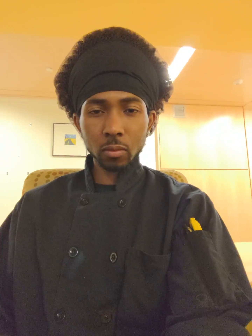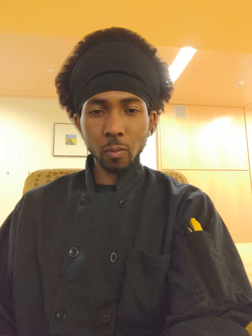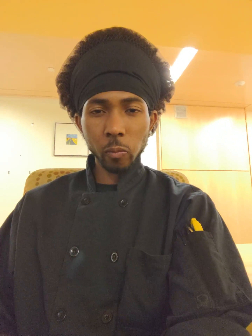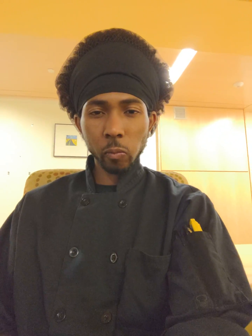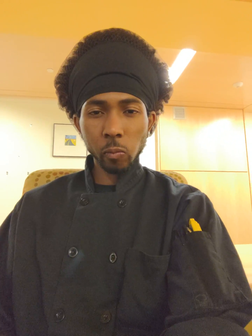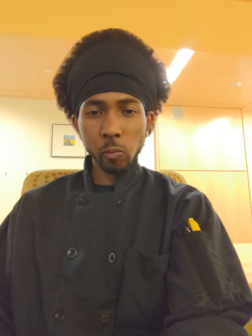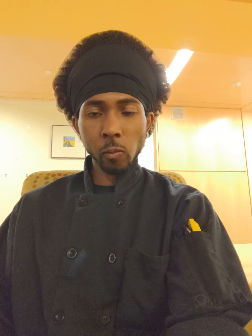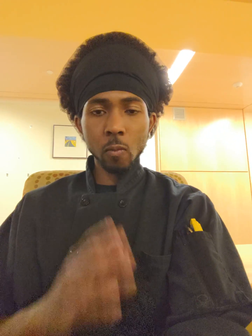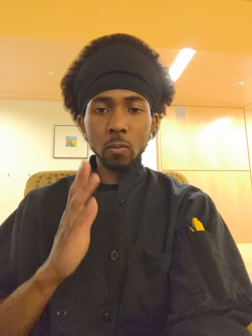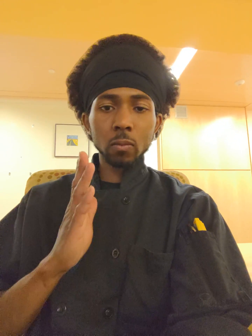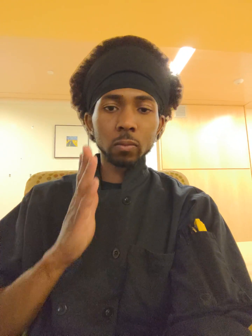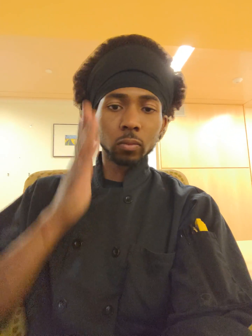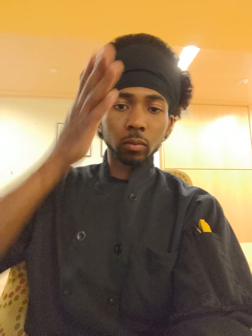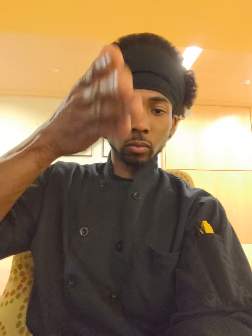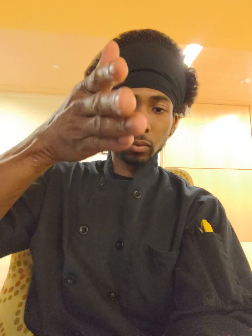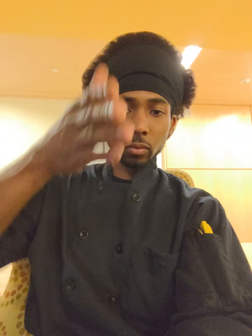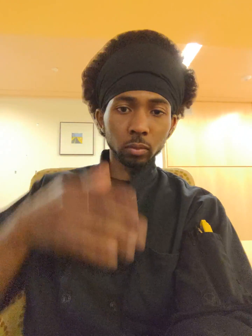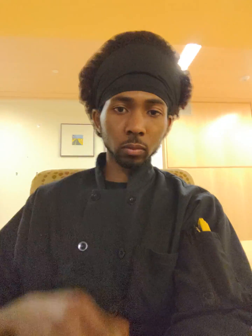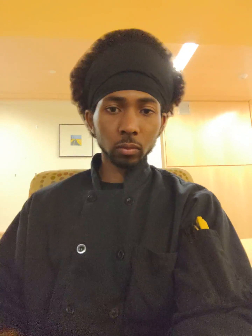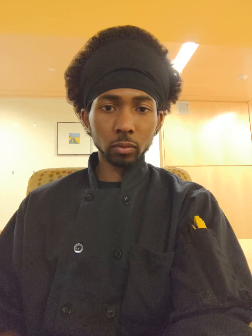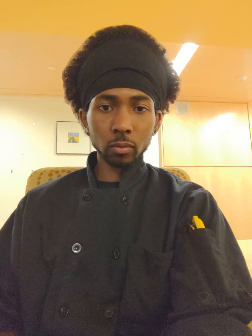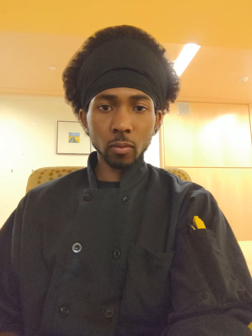over